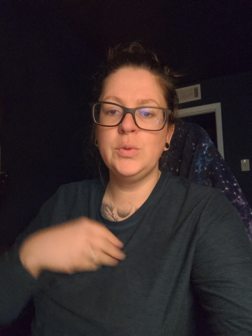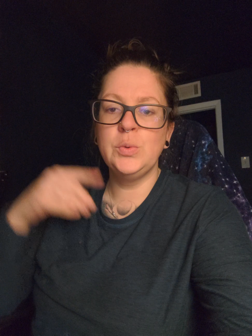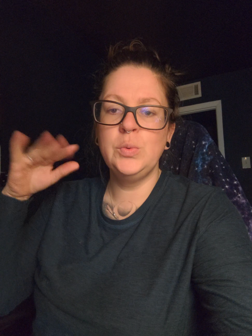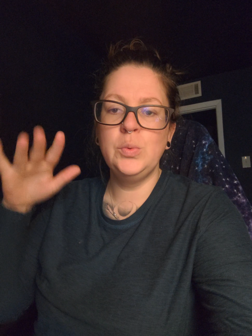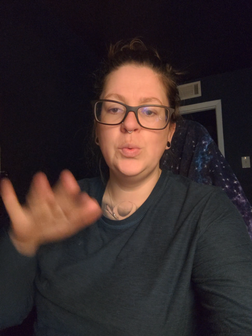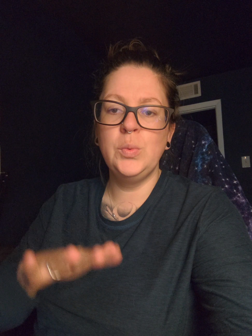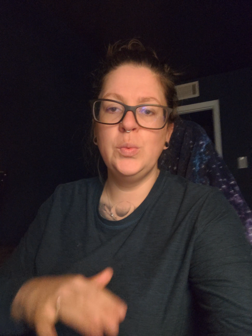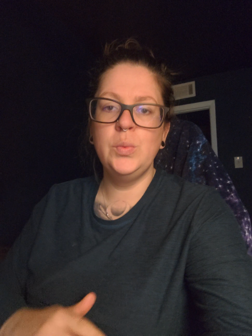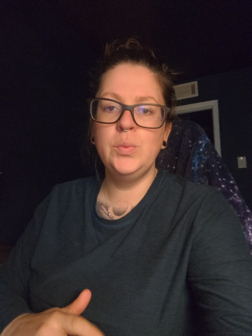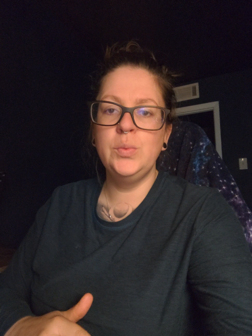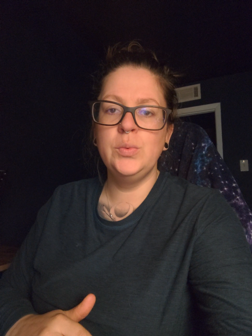snow